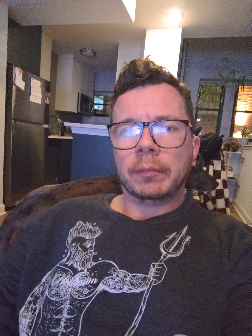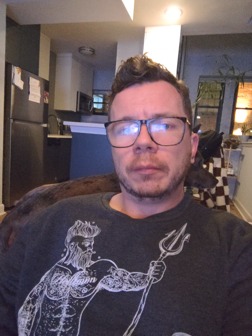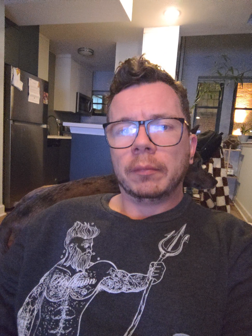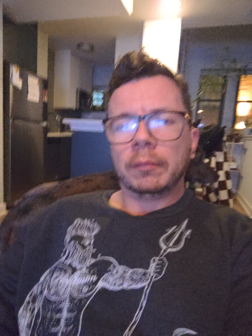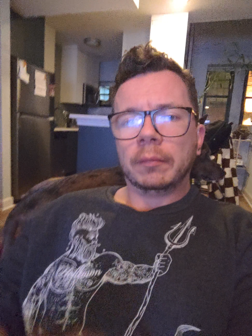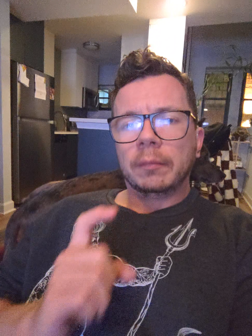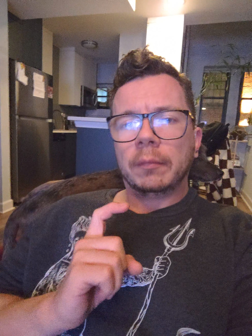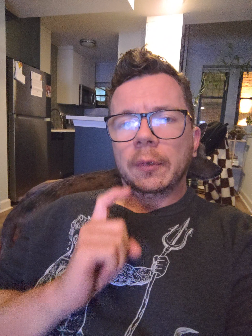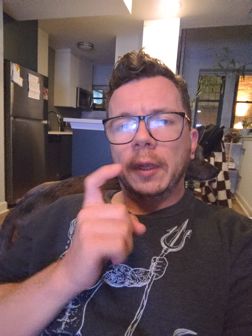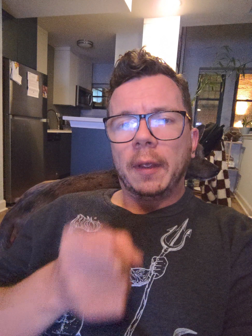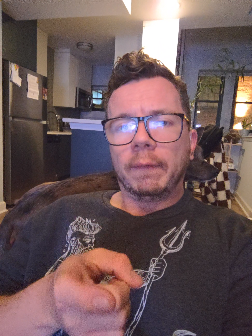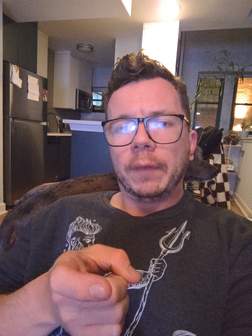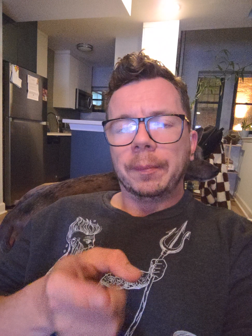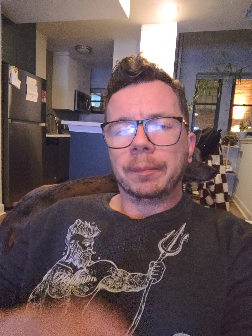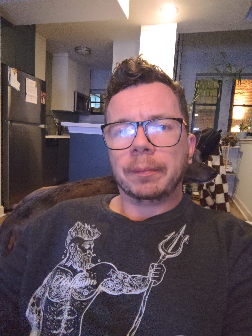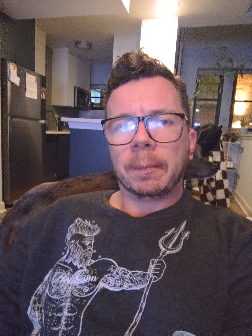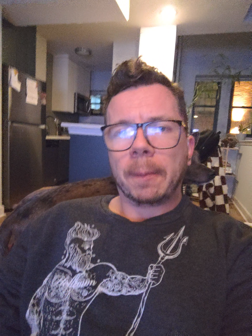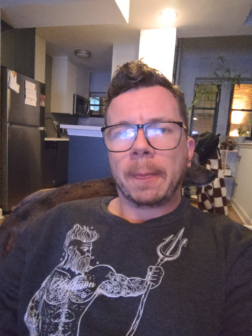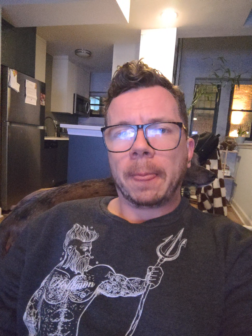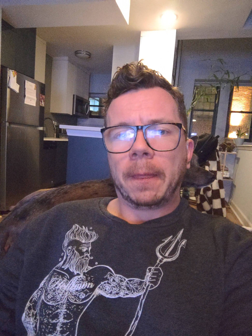gift